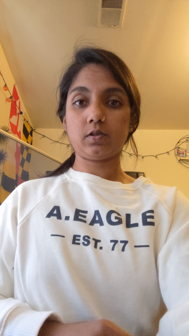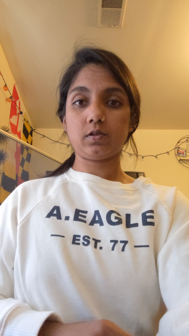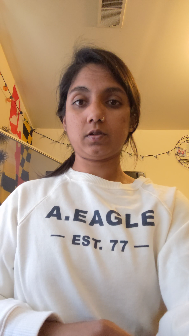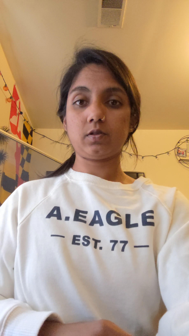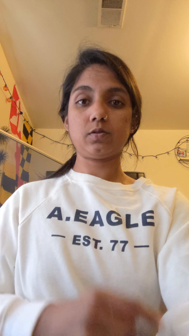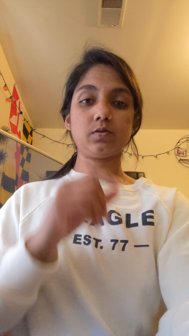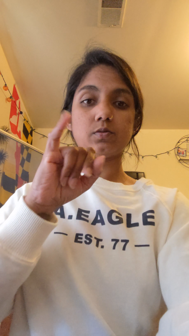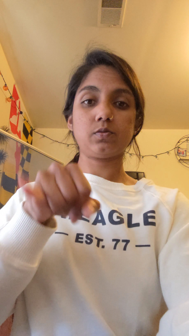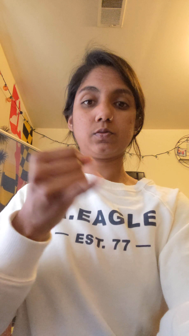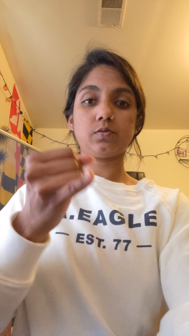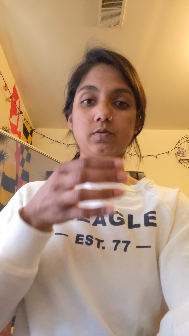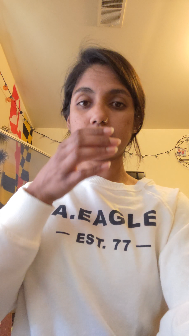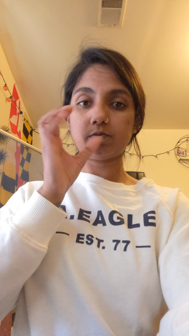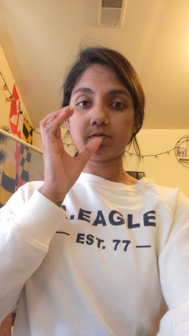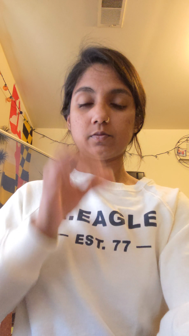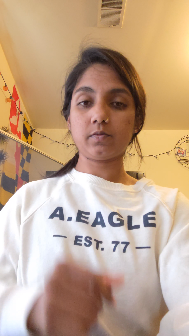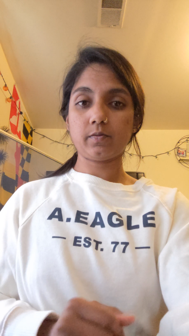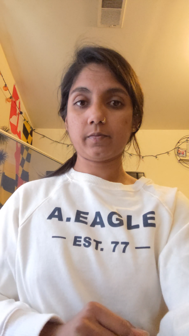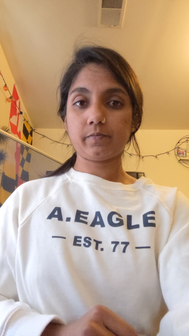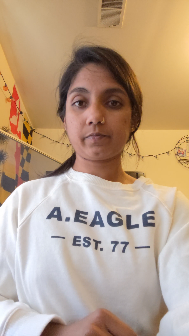juice